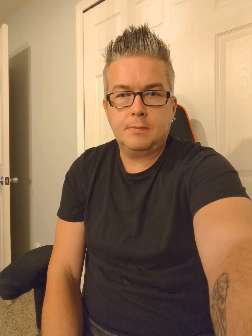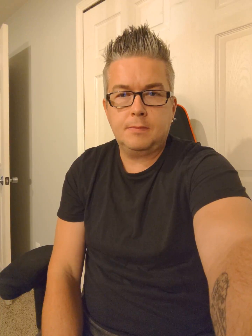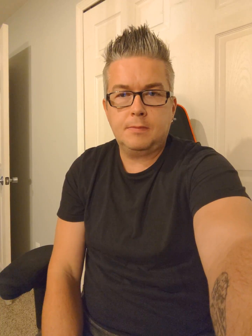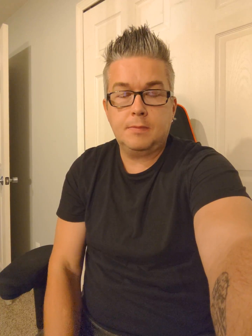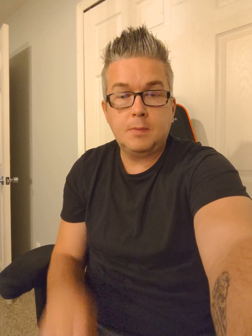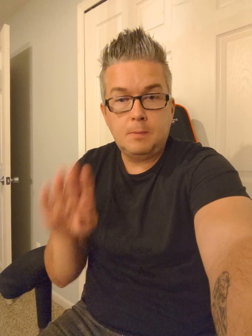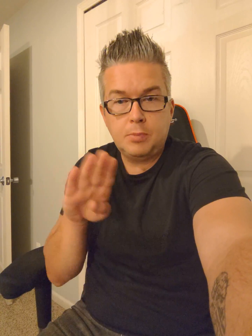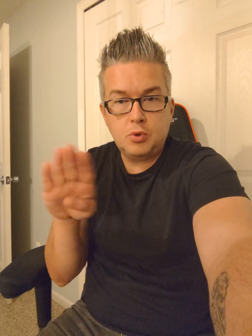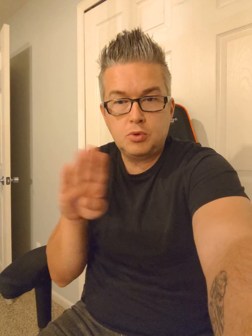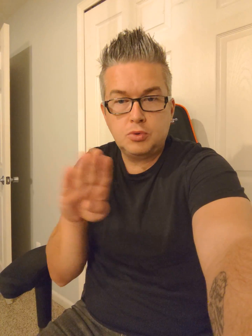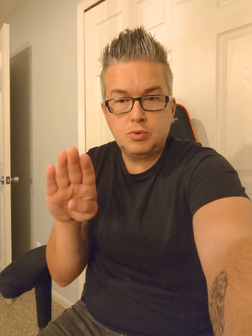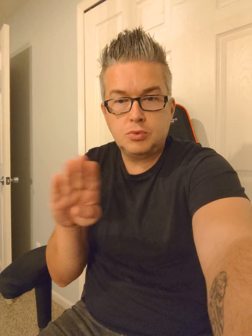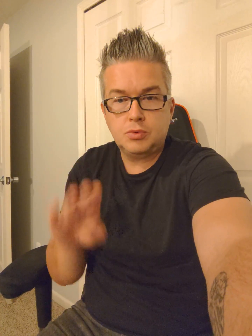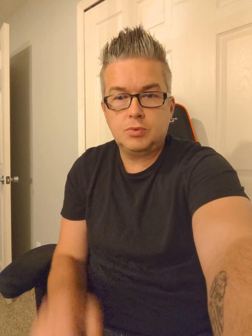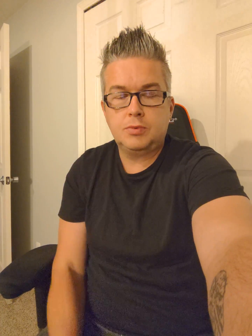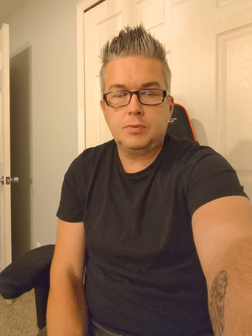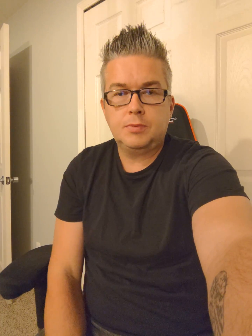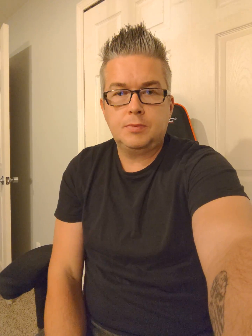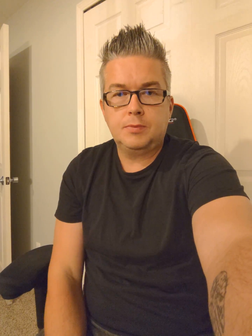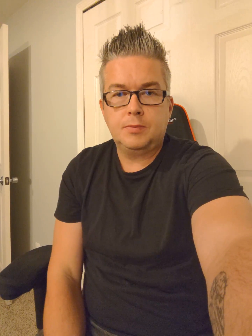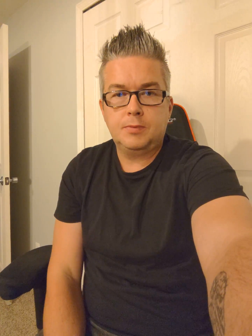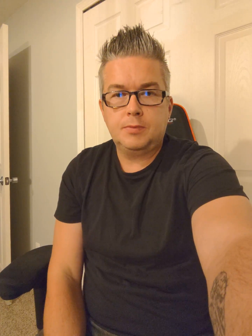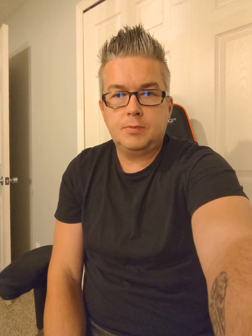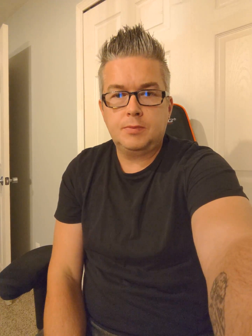boots